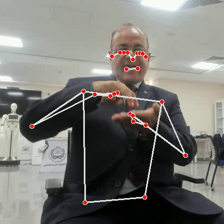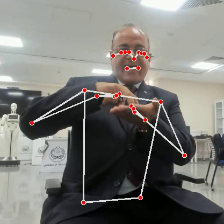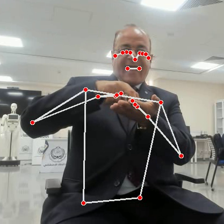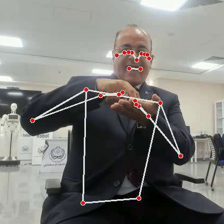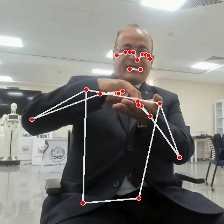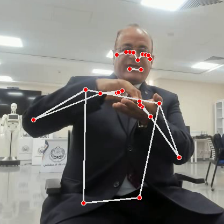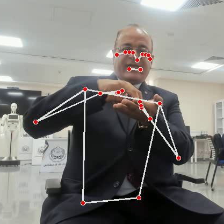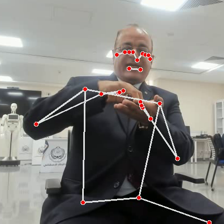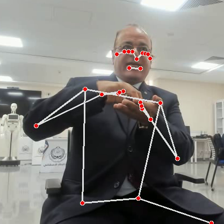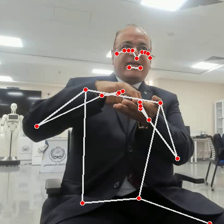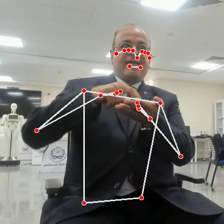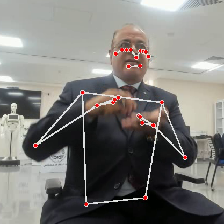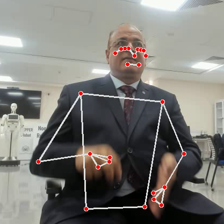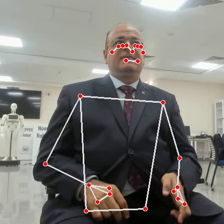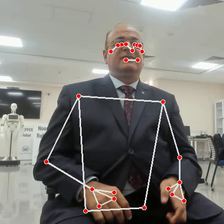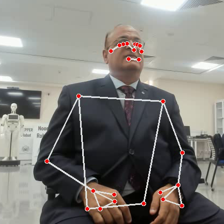khaif